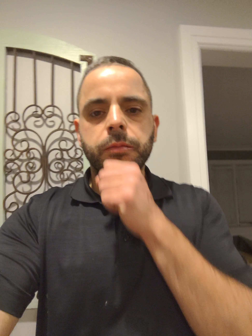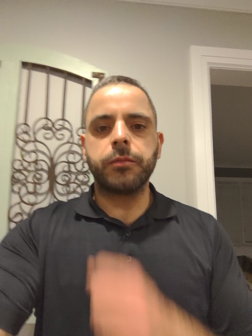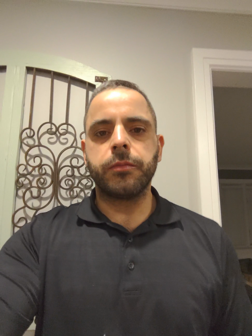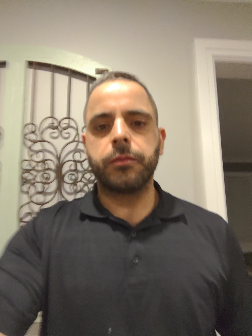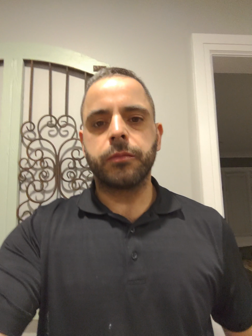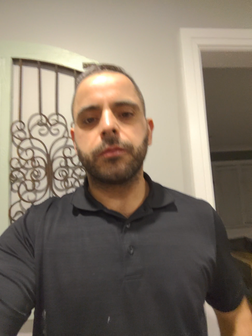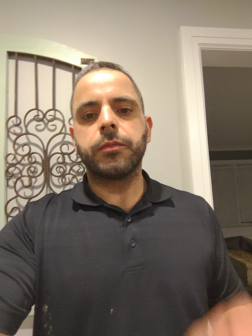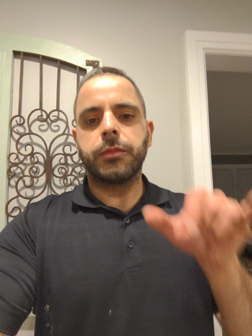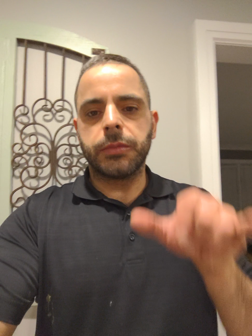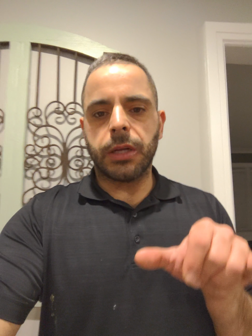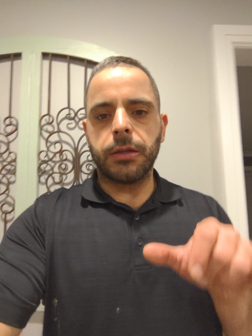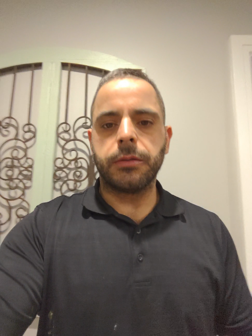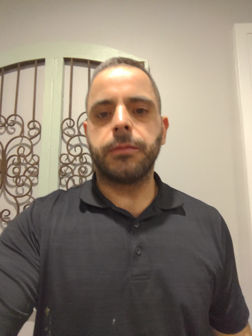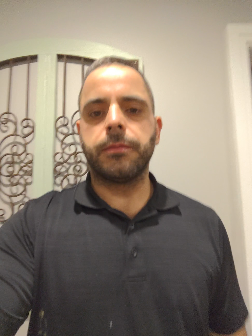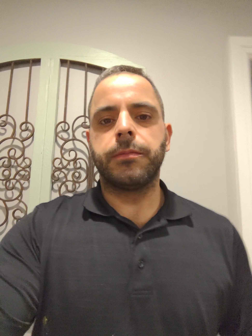stay